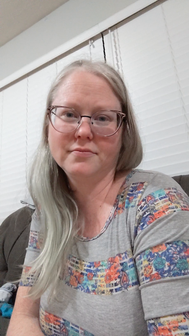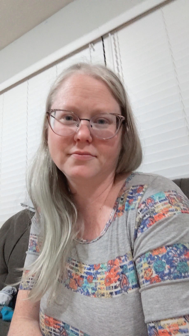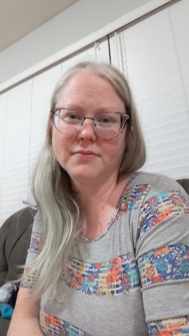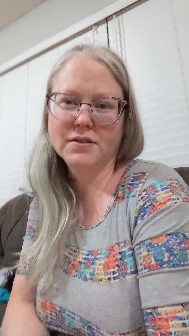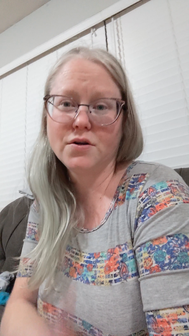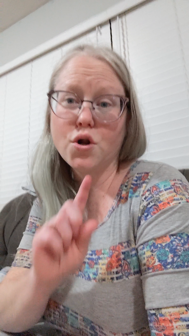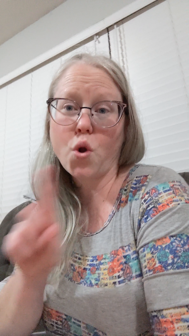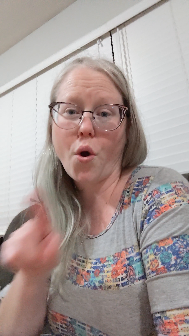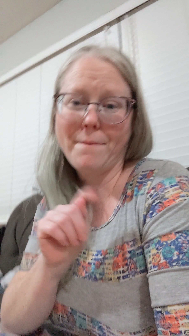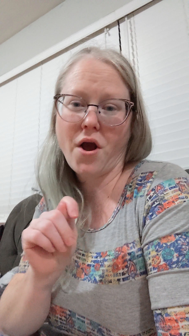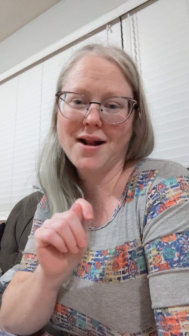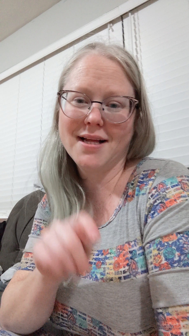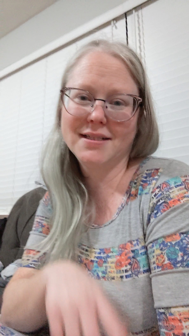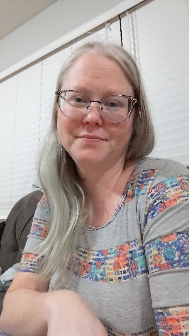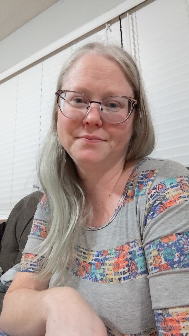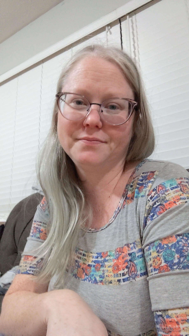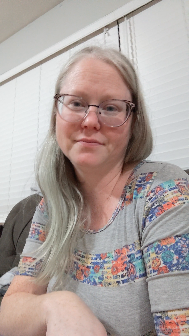go potty